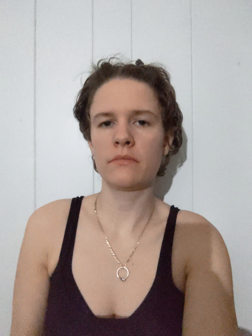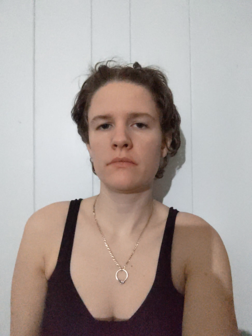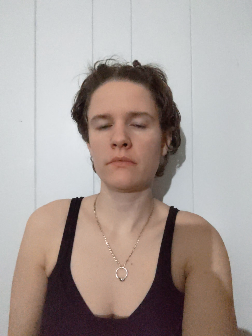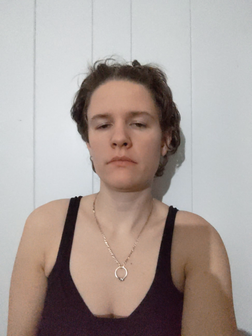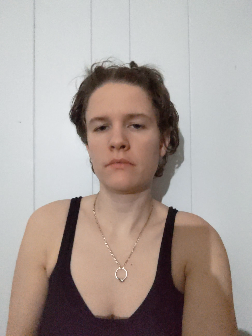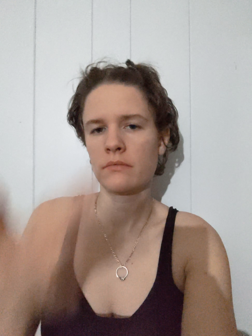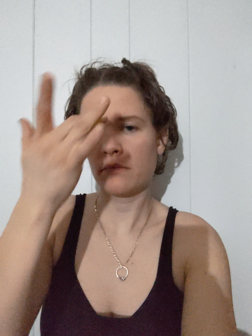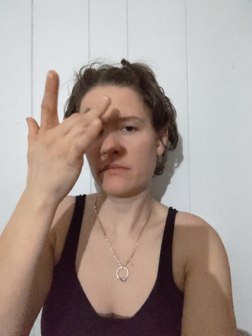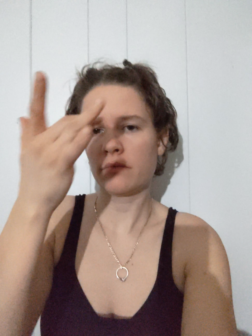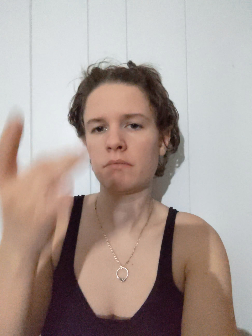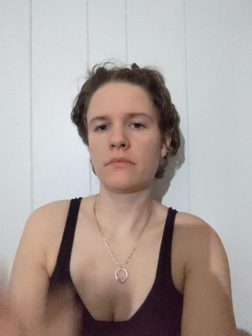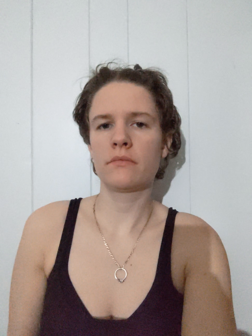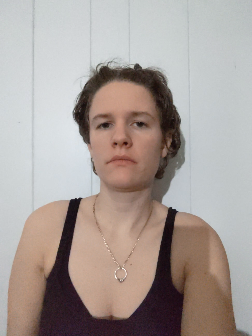sick